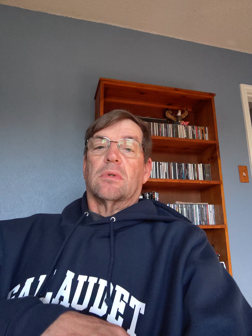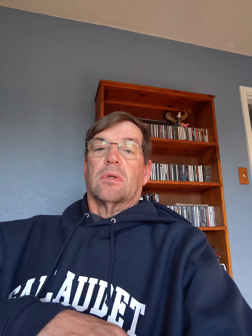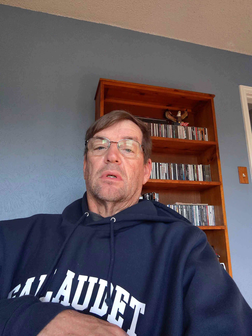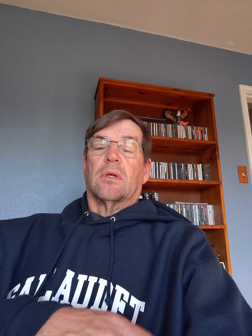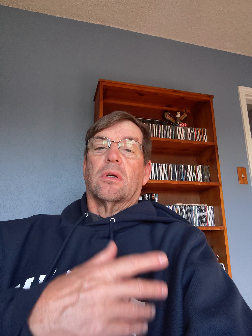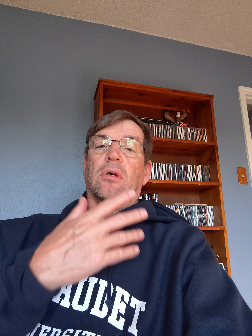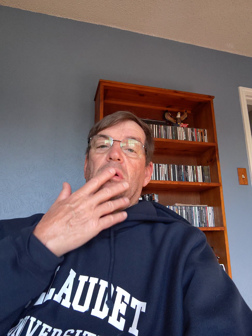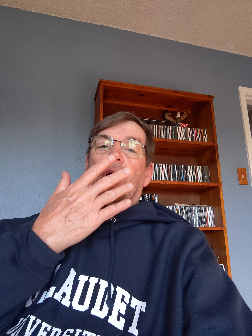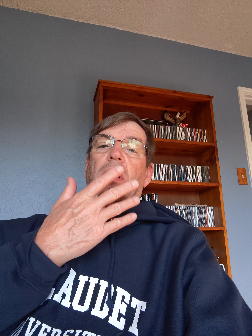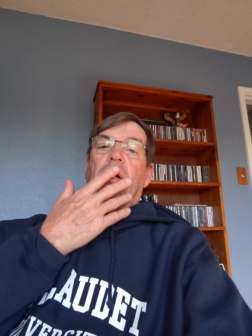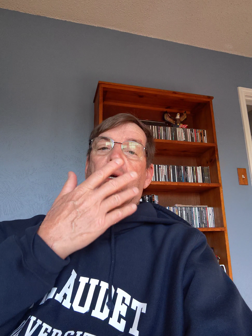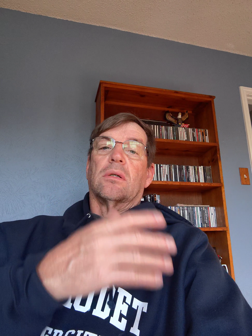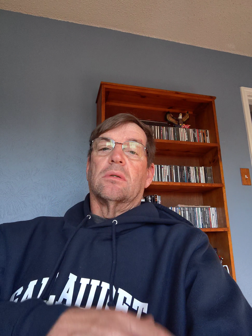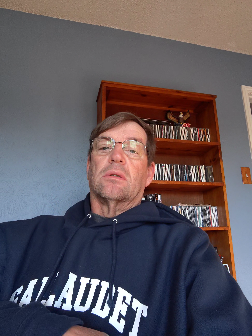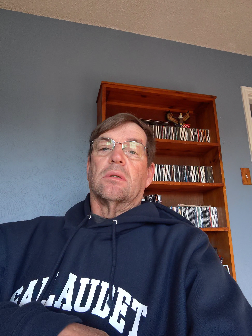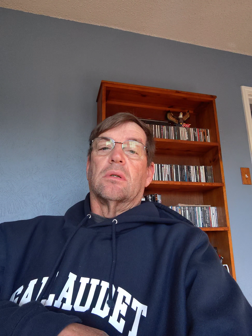grass